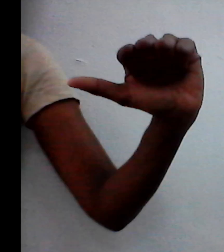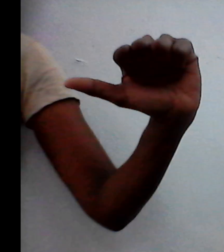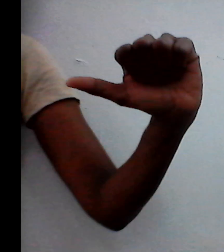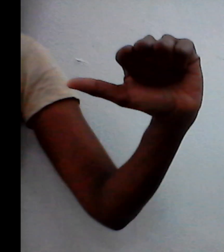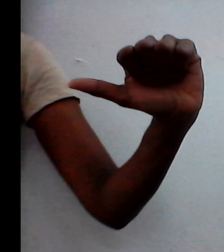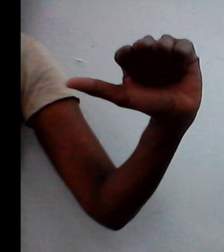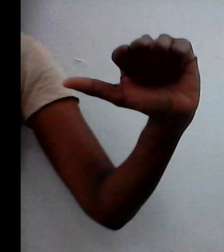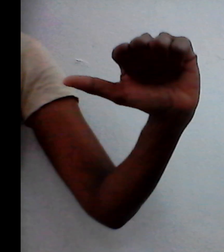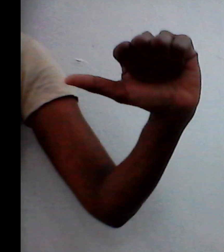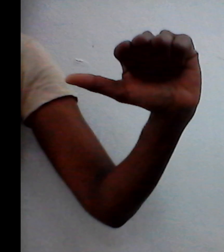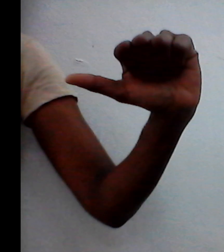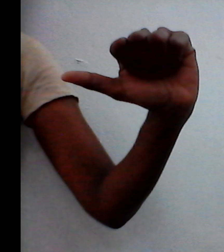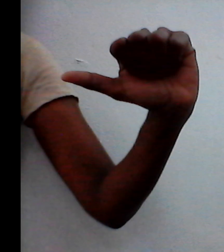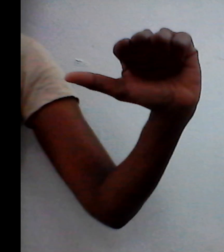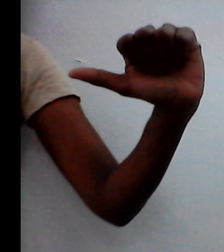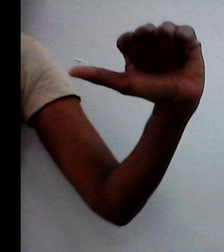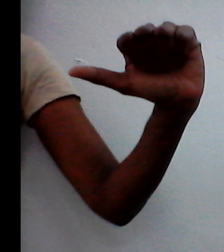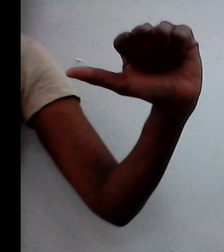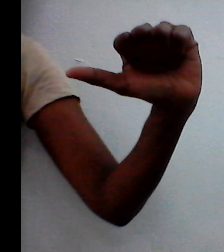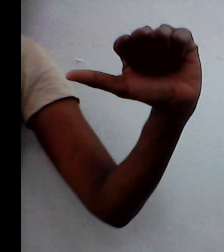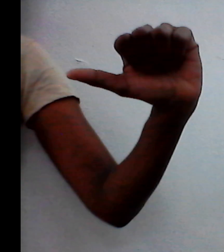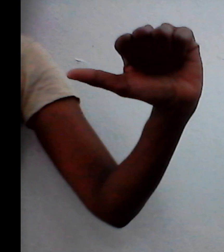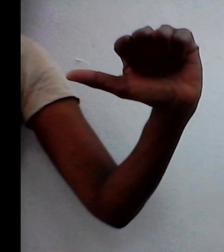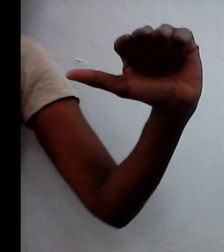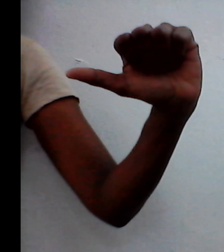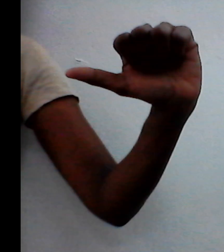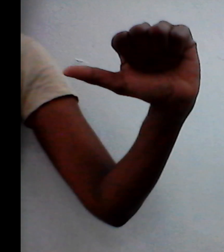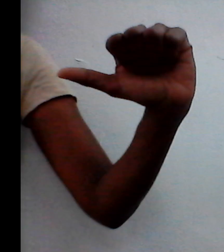എ